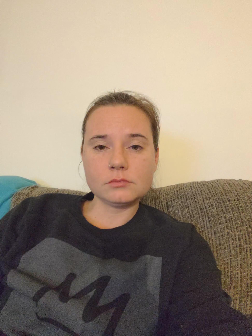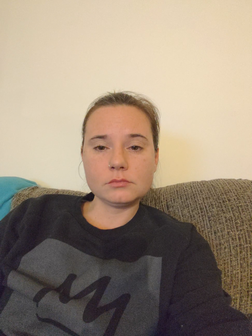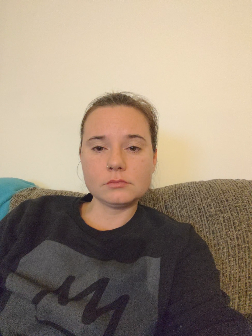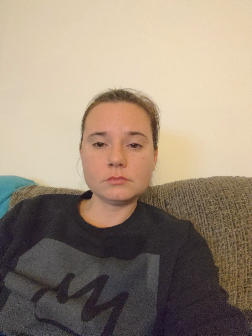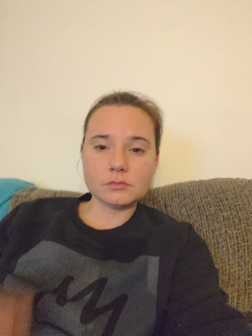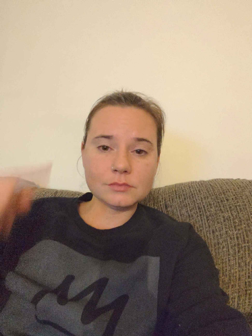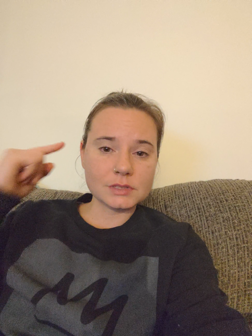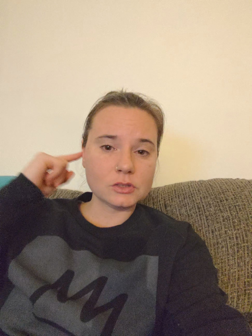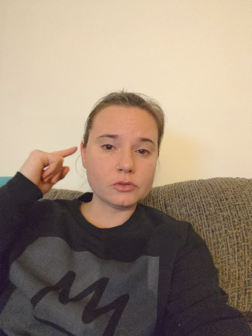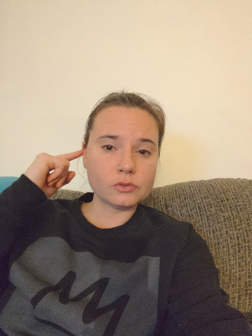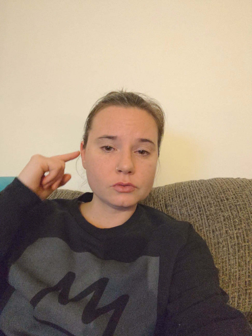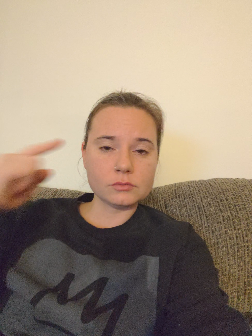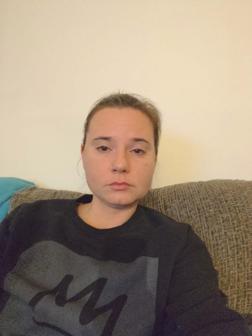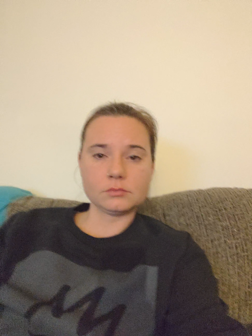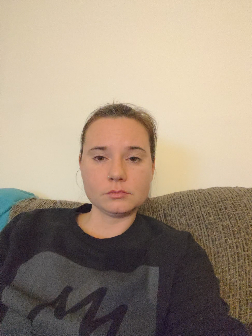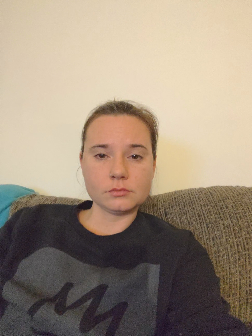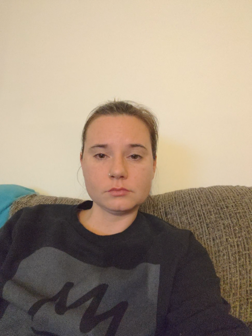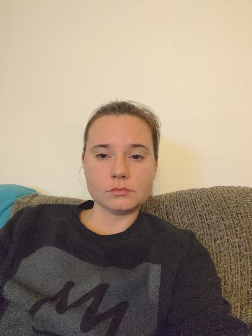ear